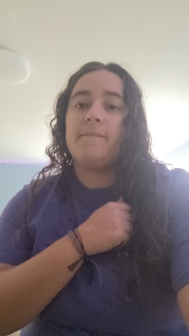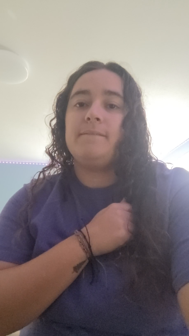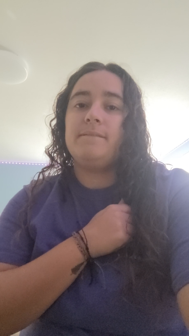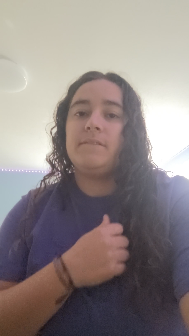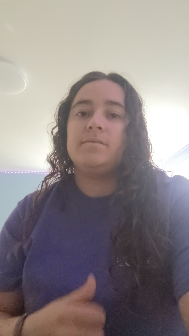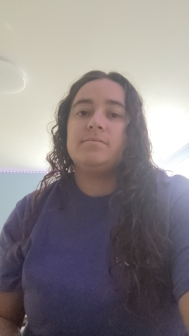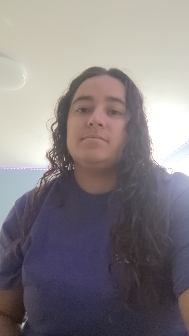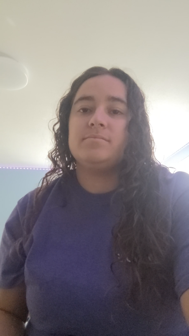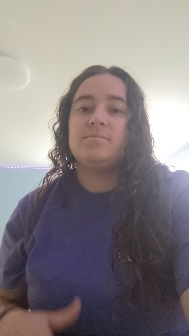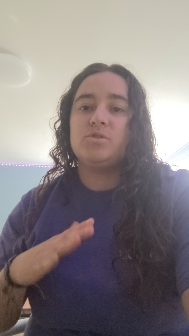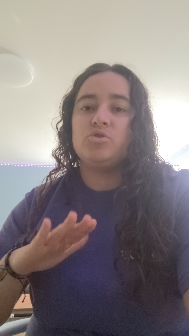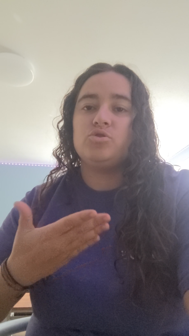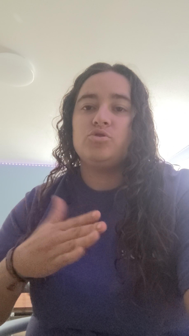cook